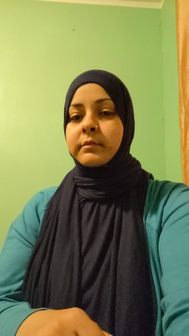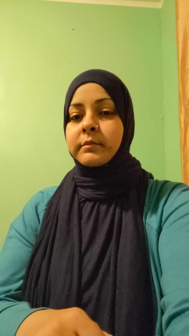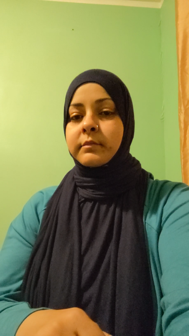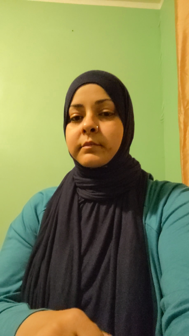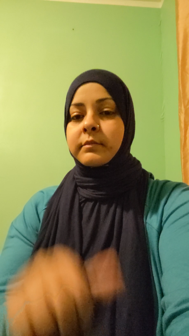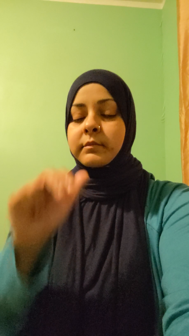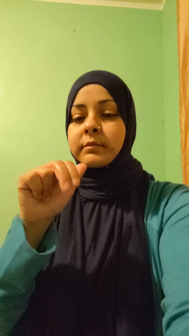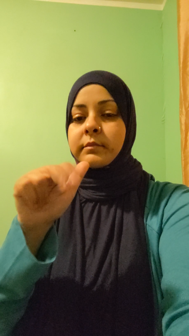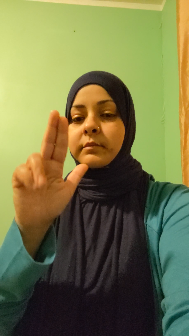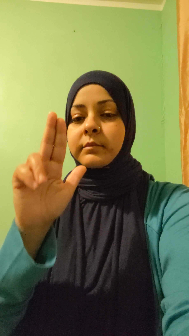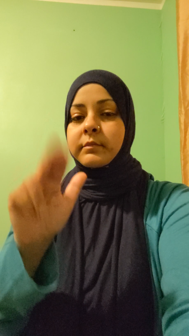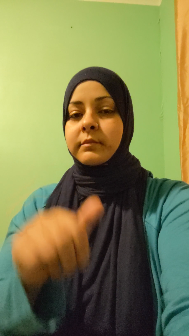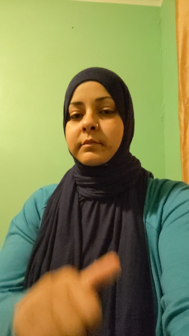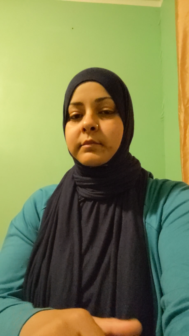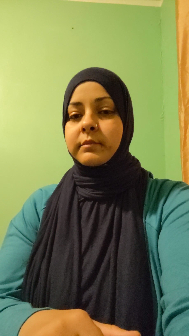lick